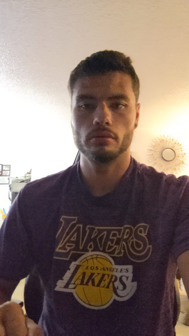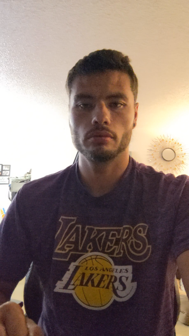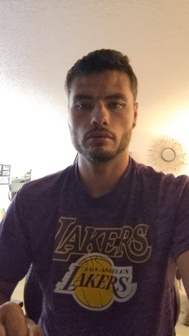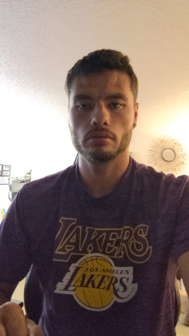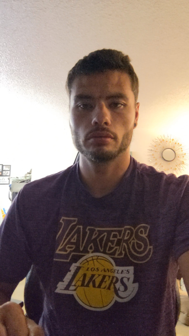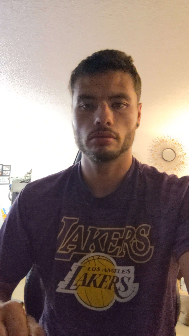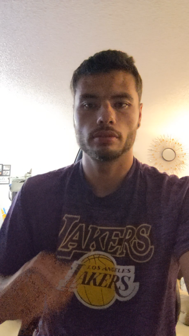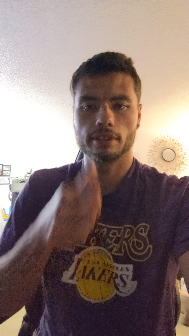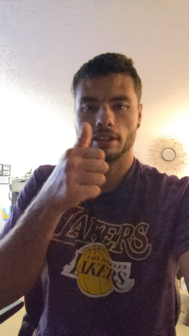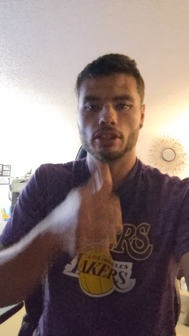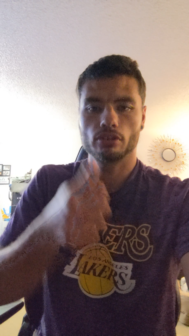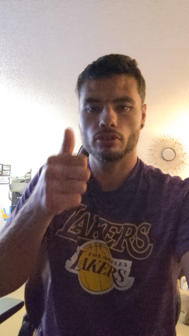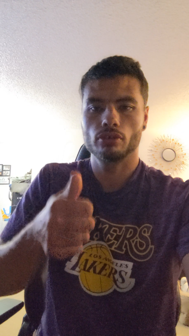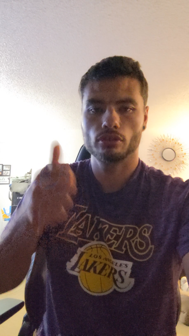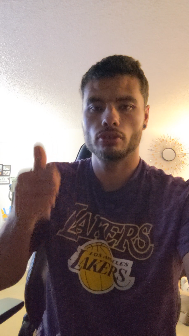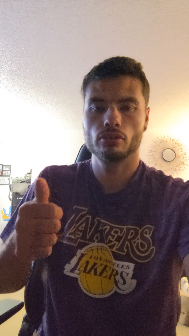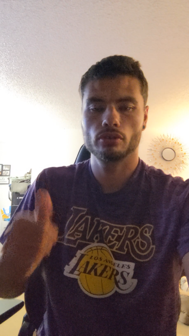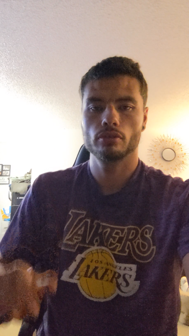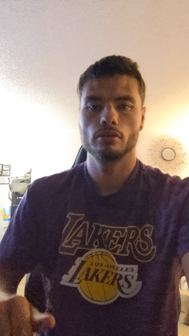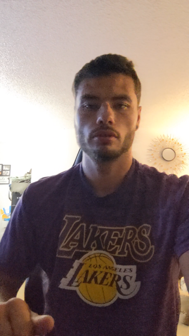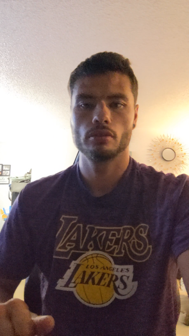each